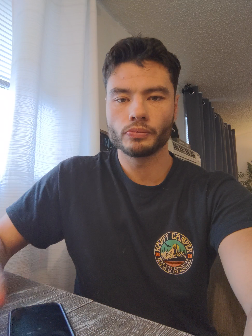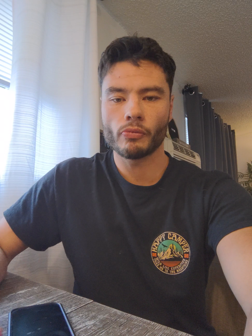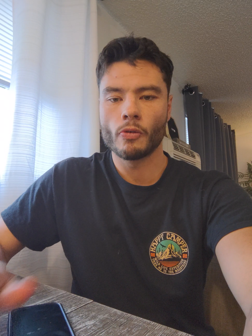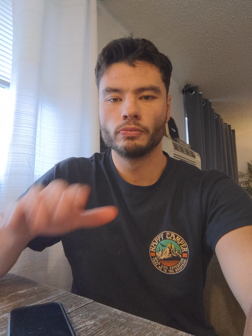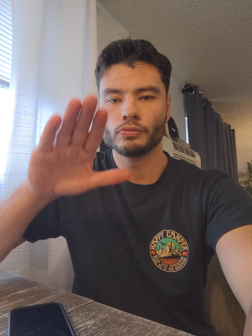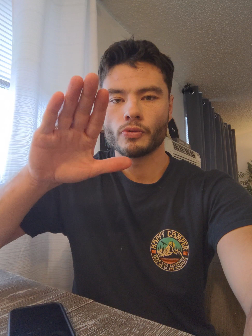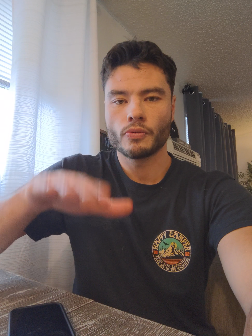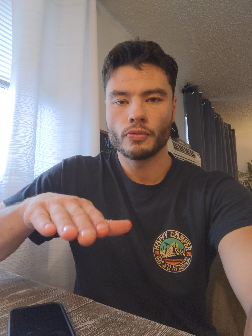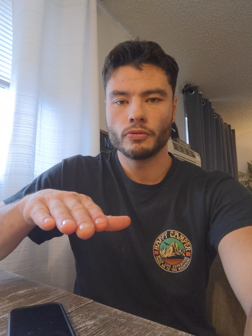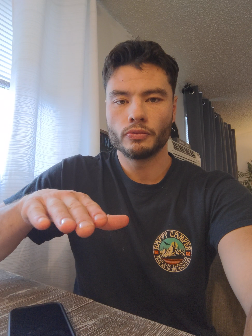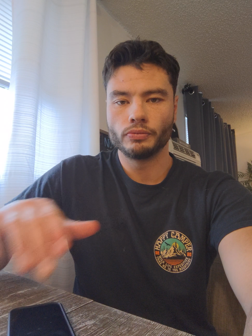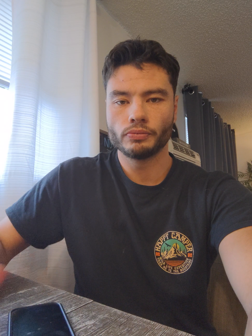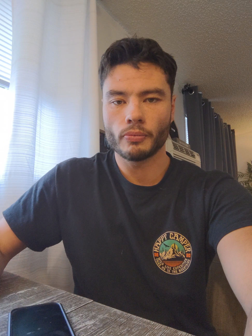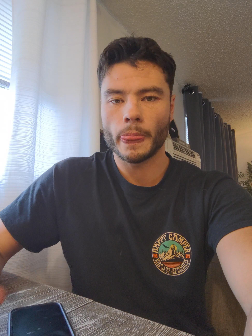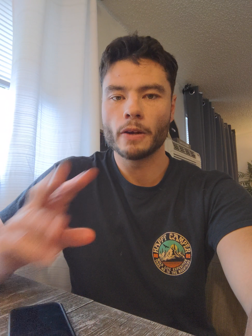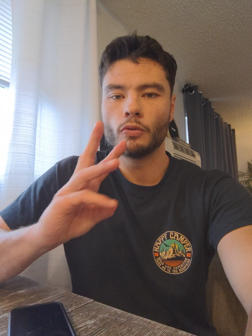on